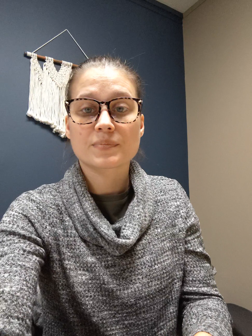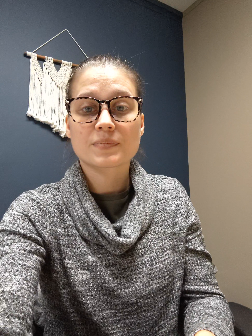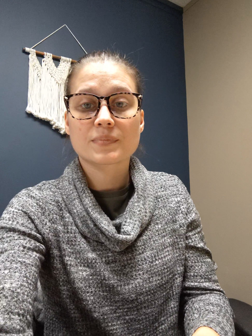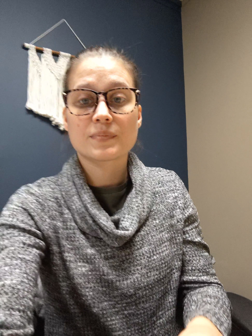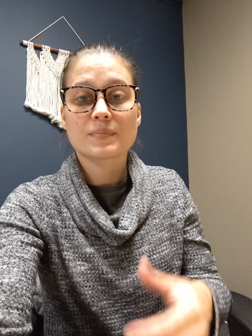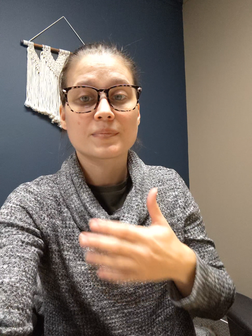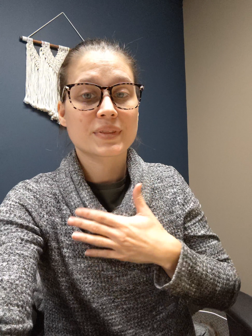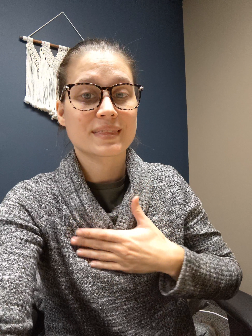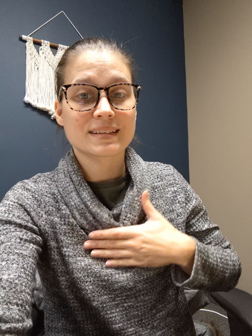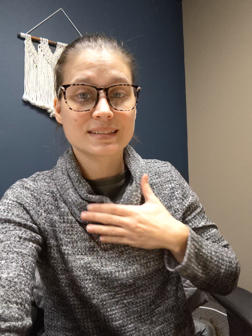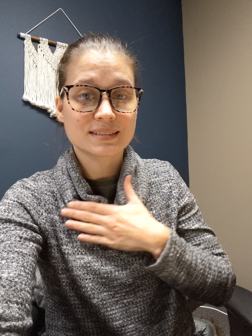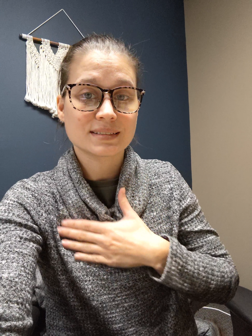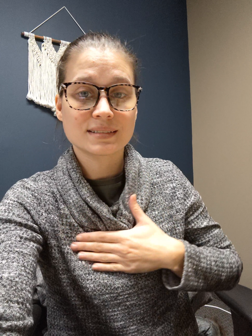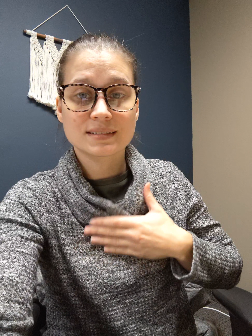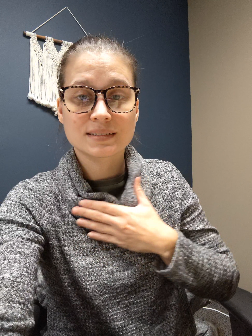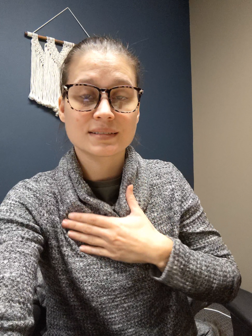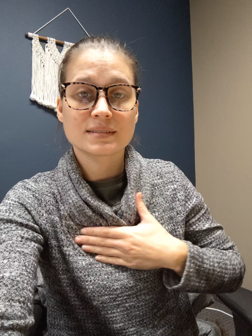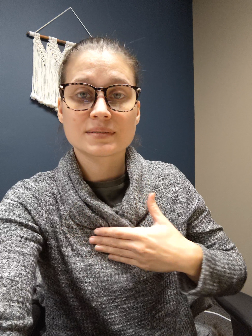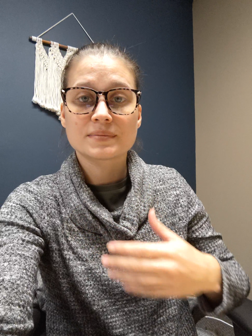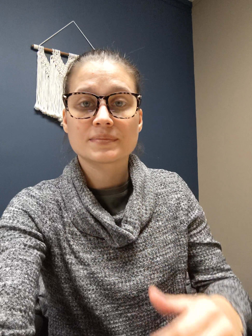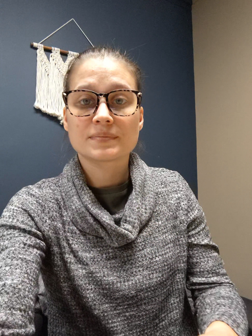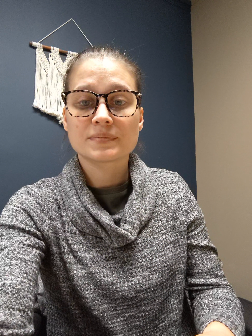please